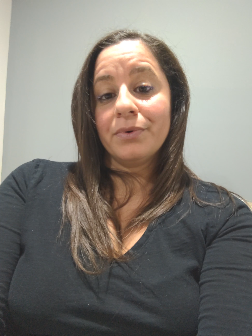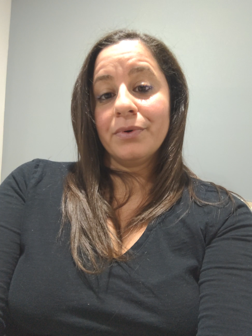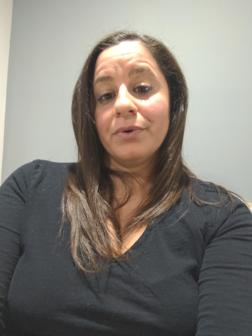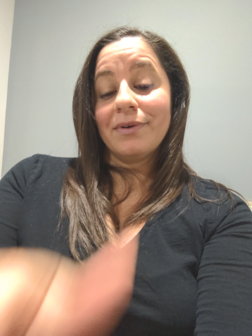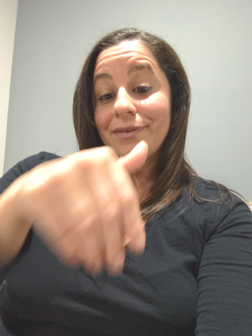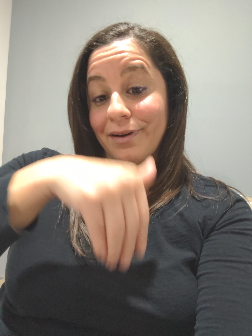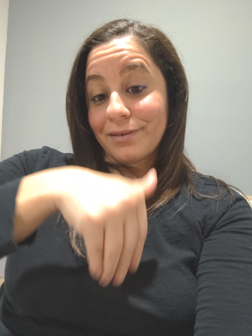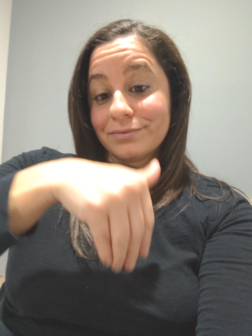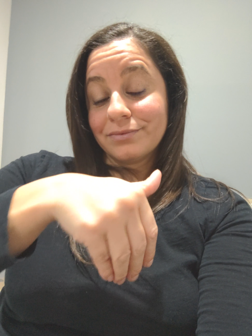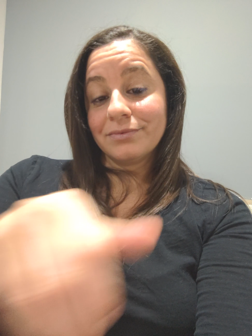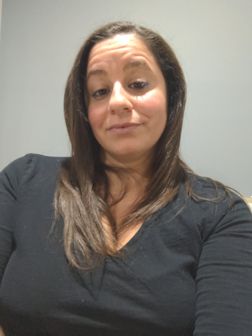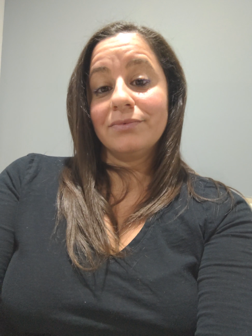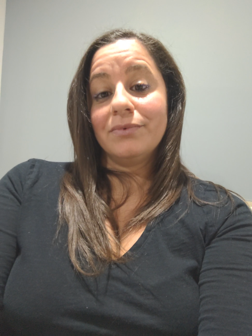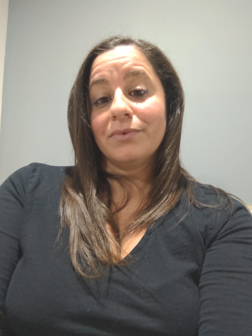night